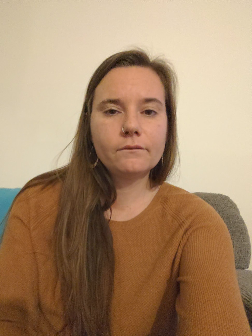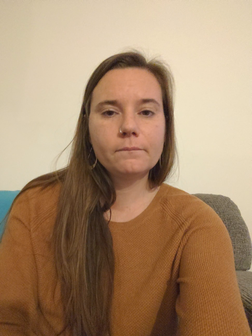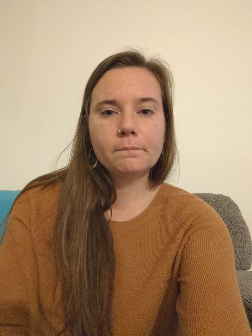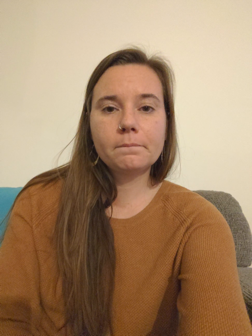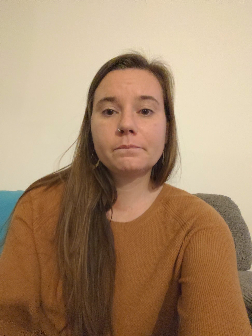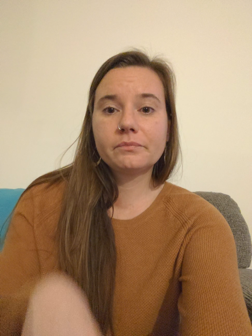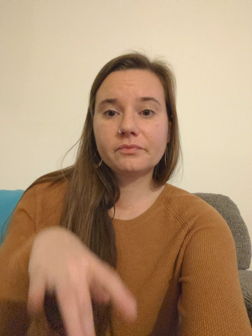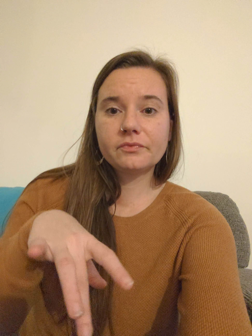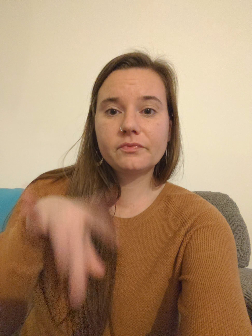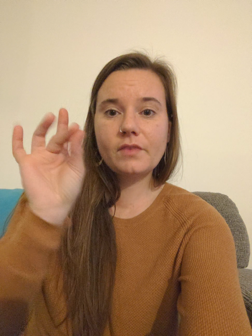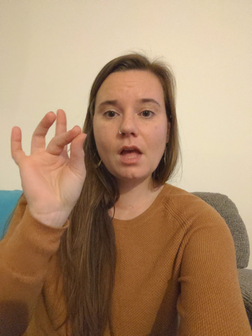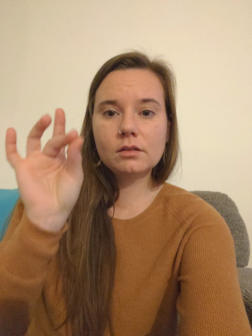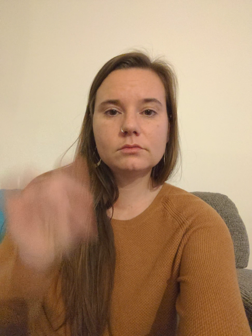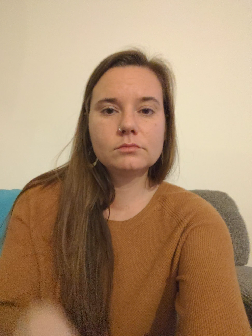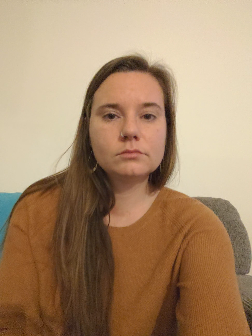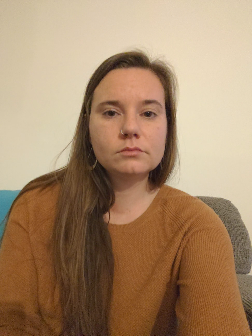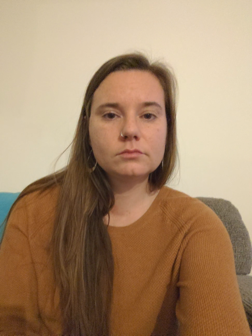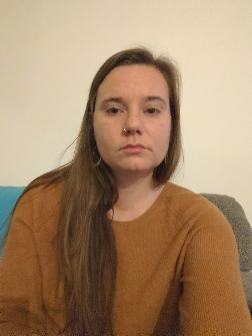find